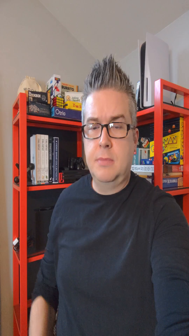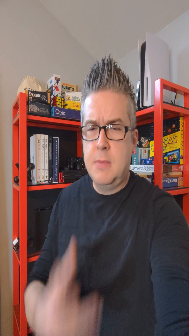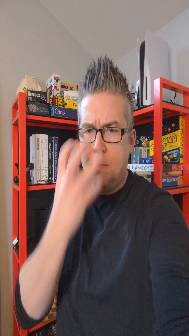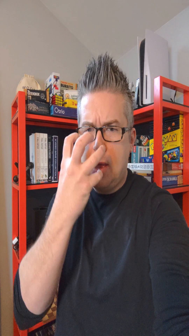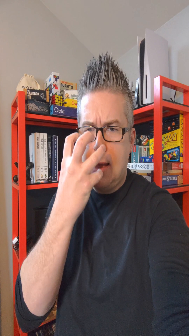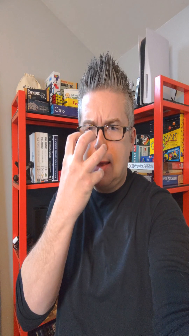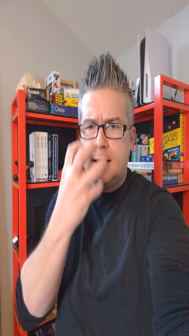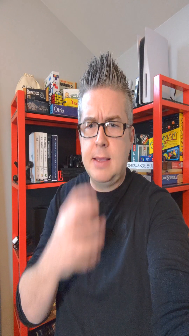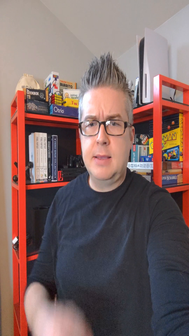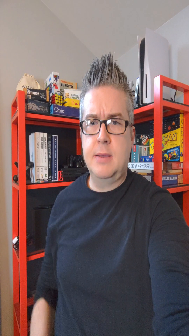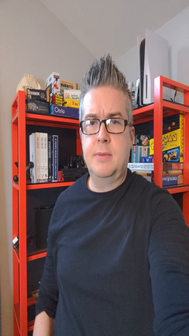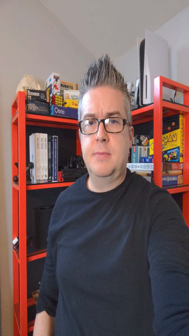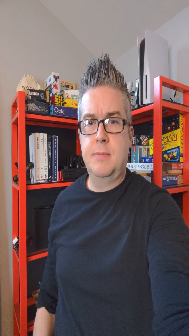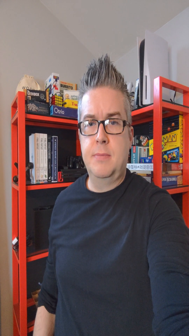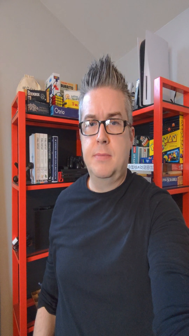mad